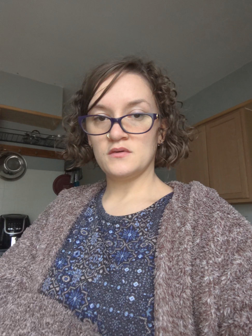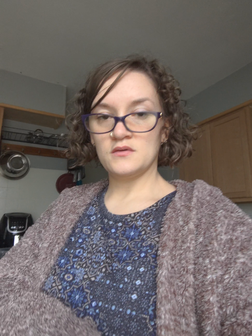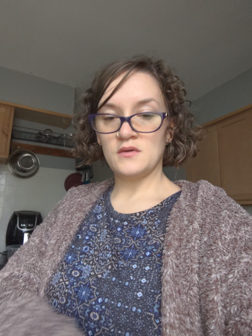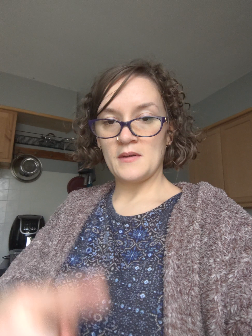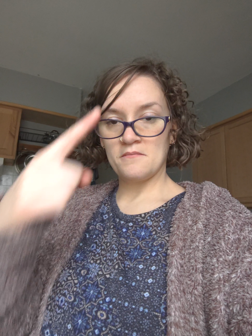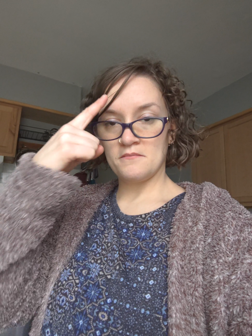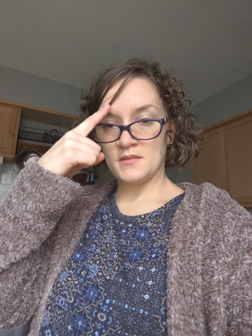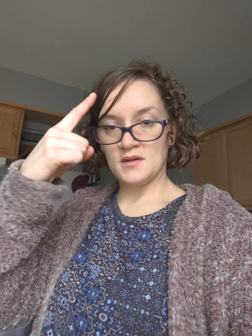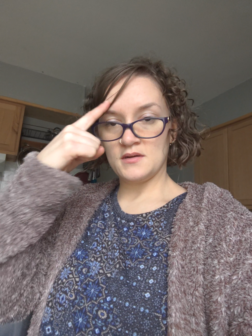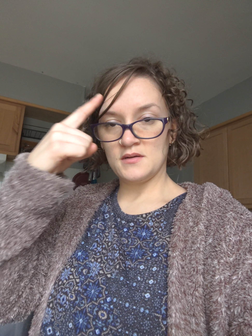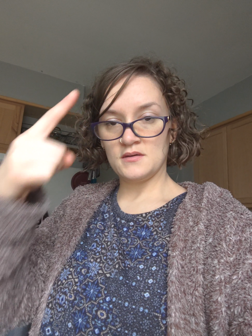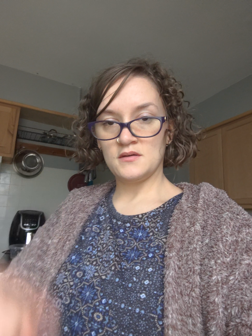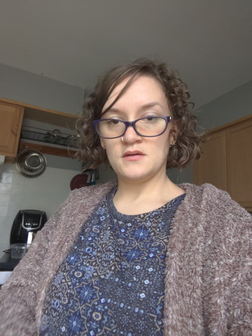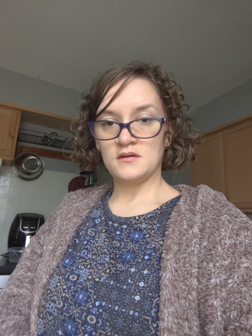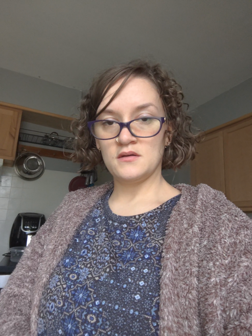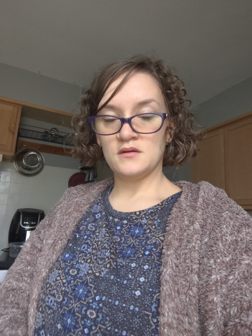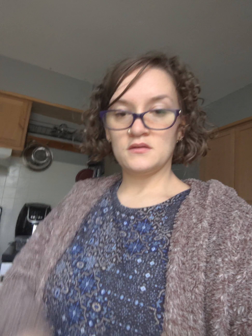penny